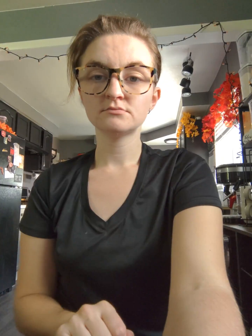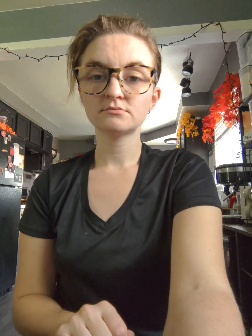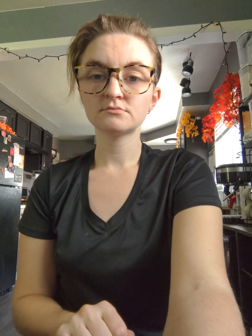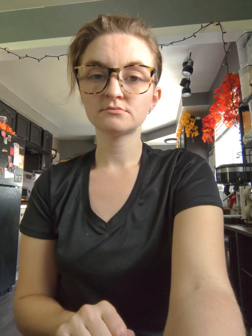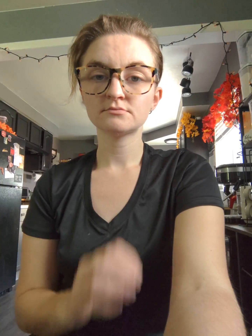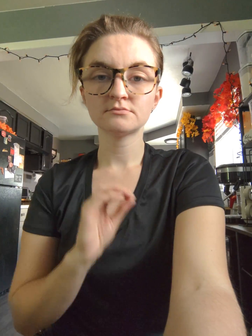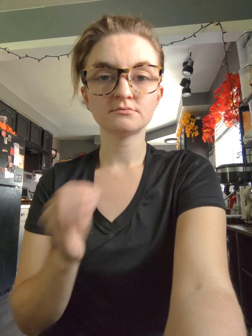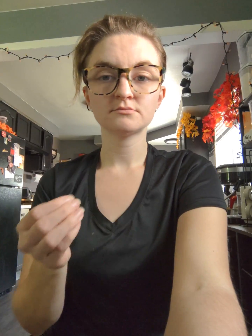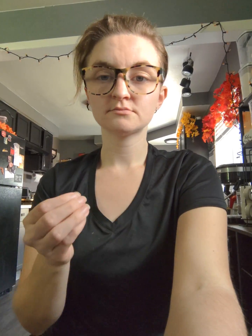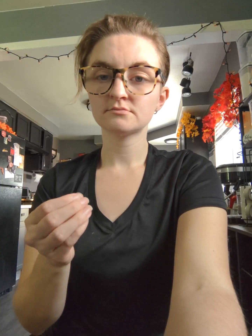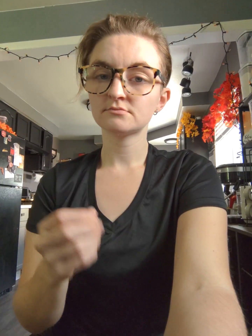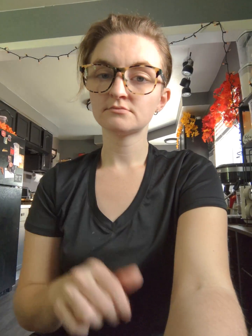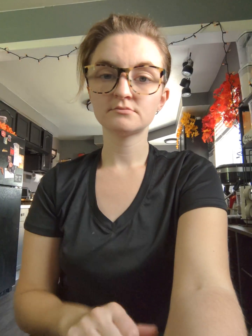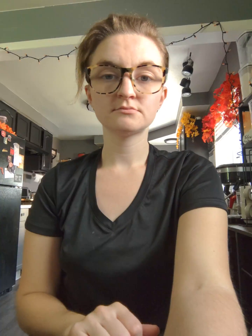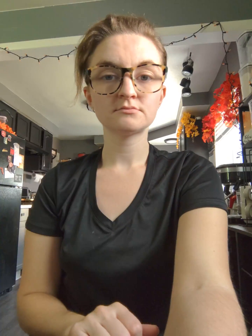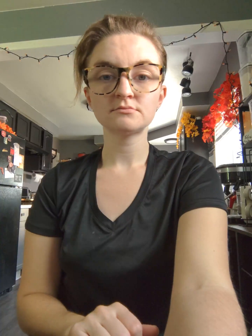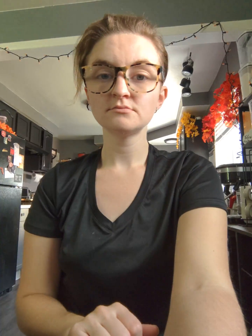none